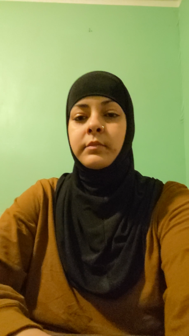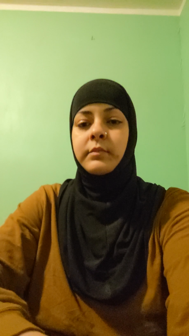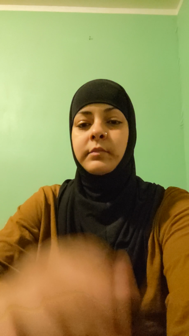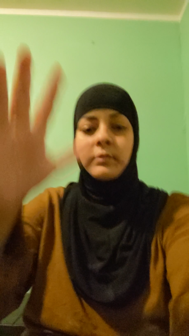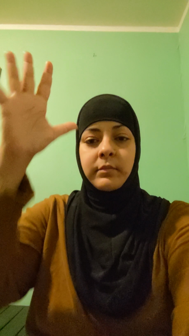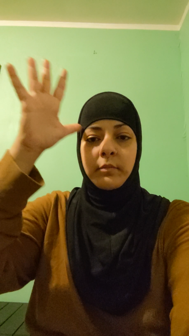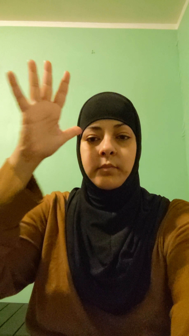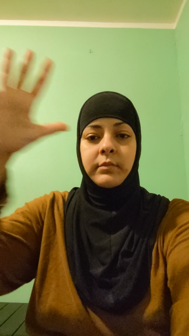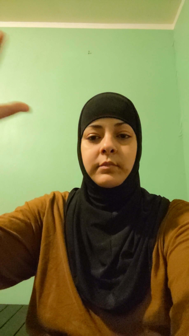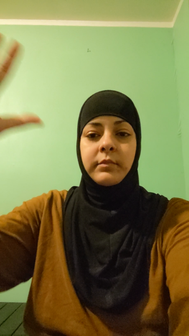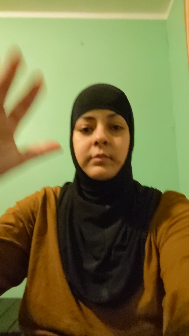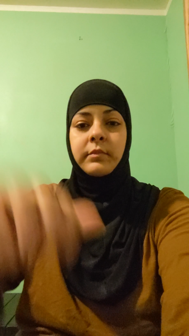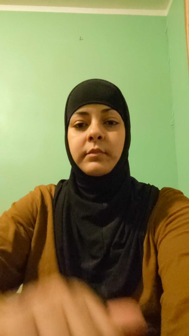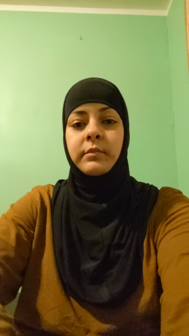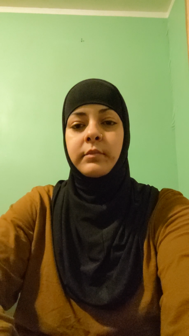moose